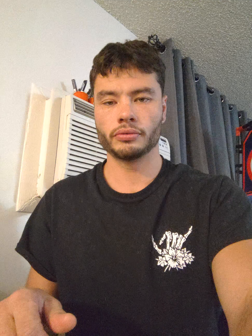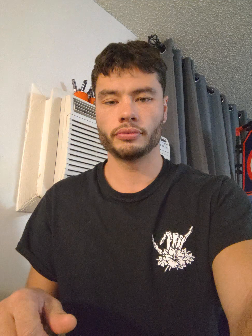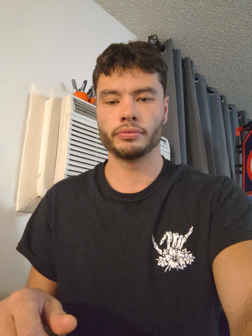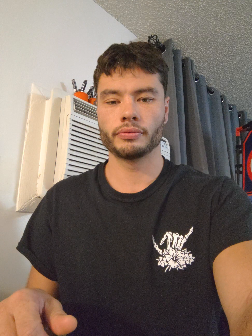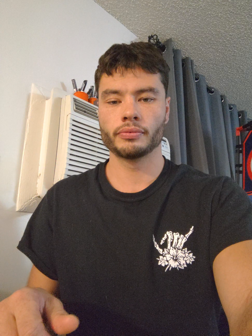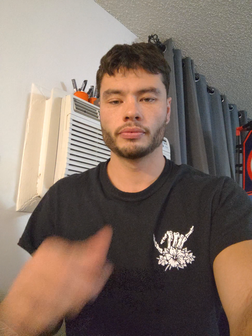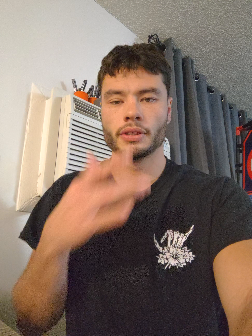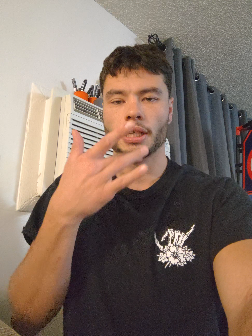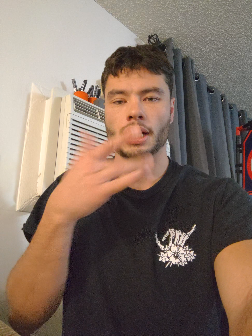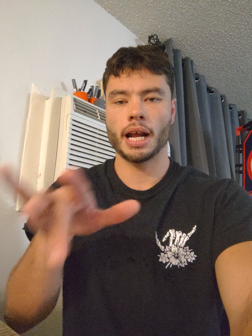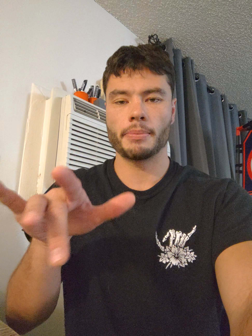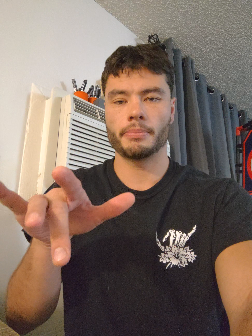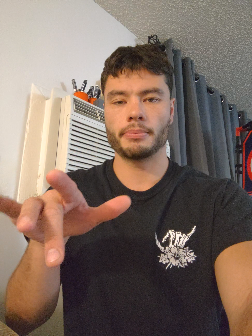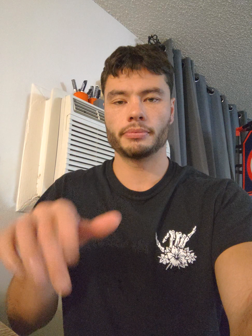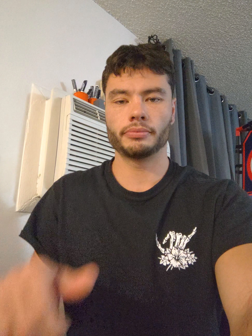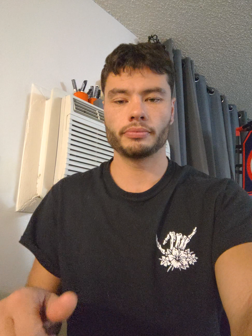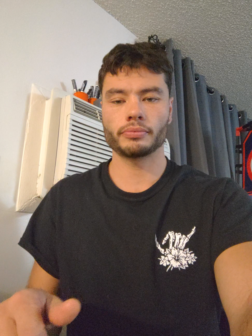empty